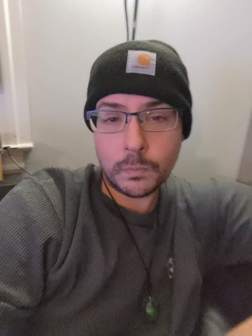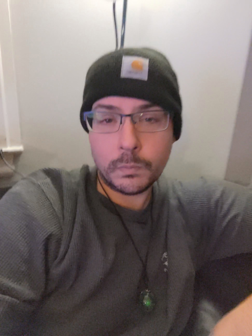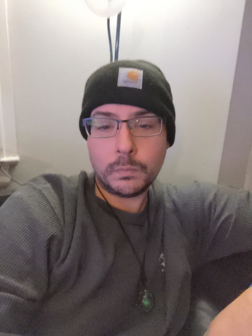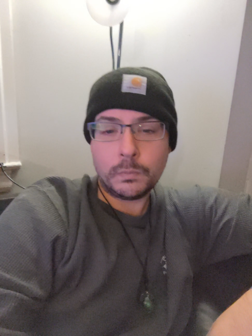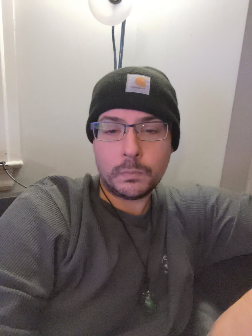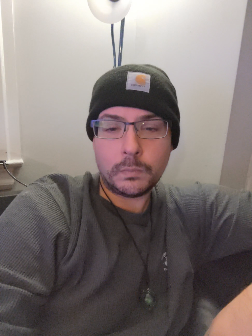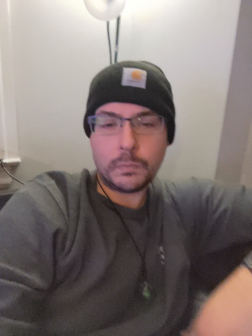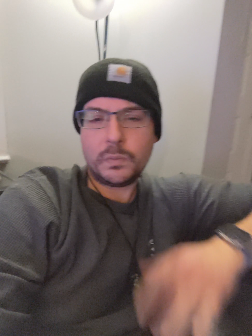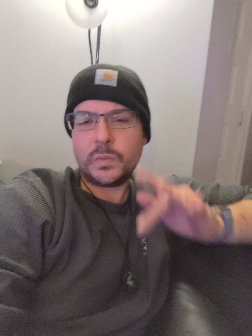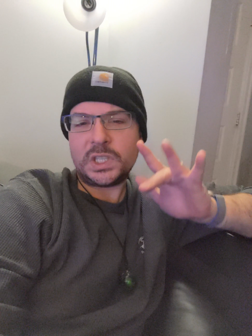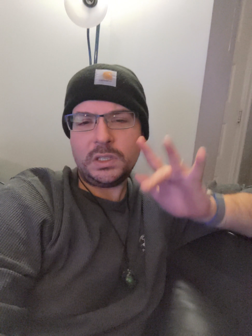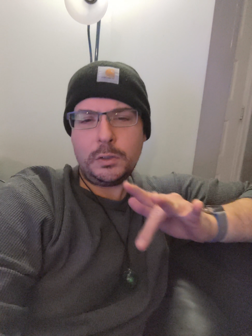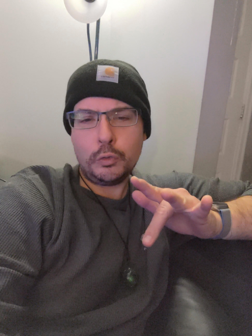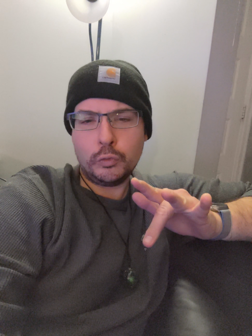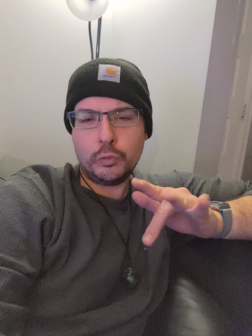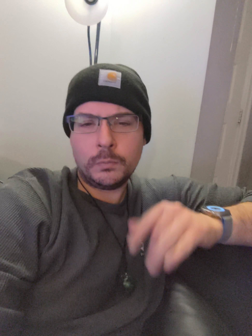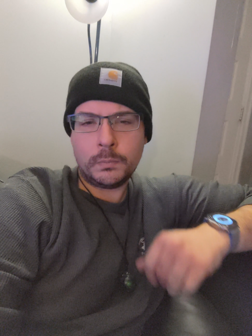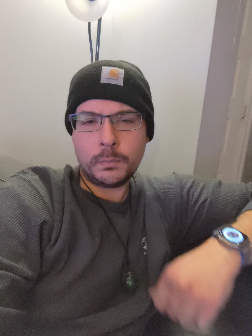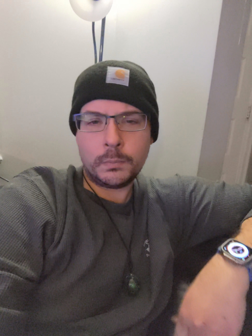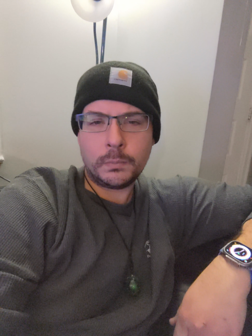touch